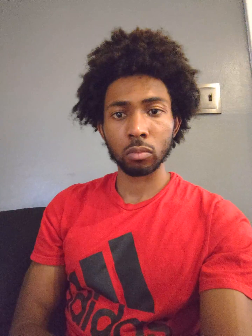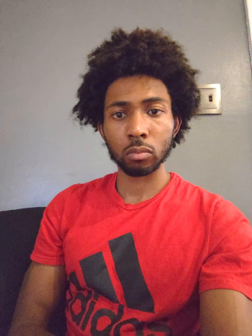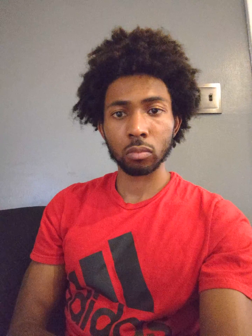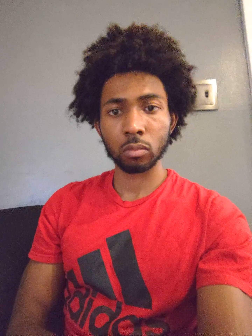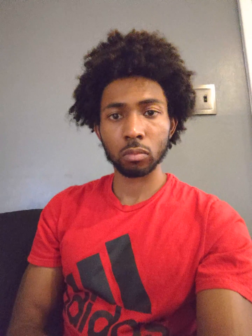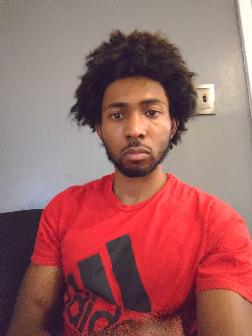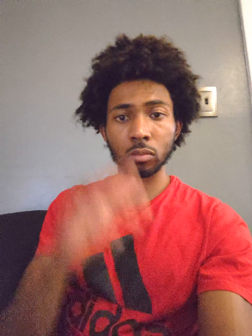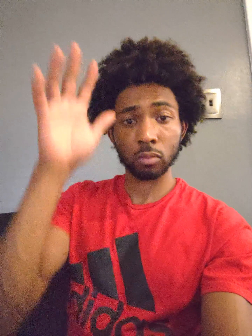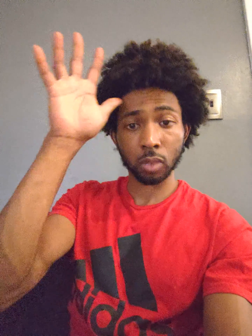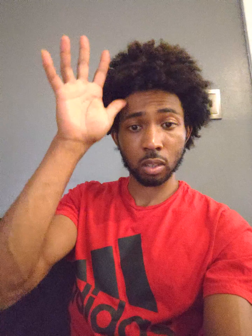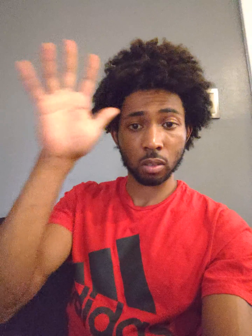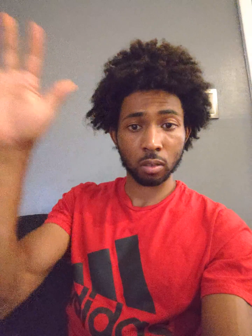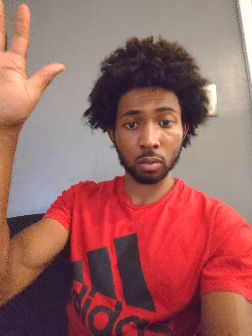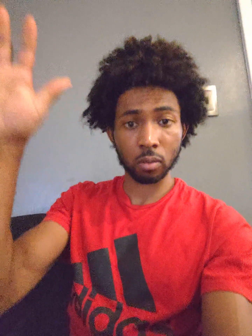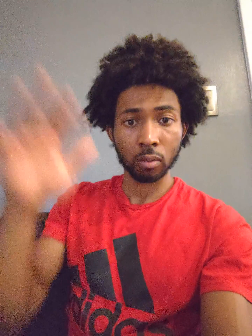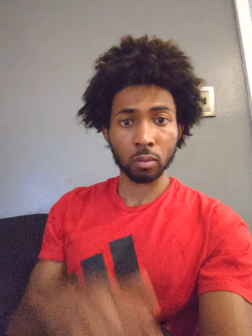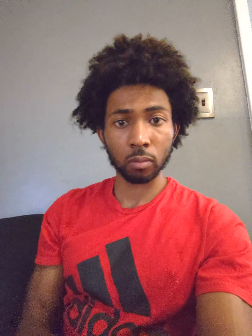deer